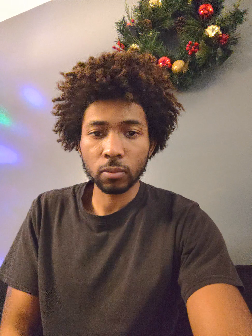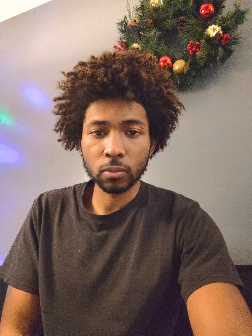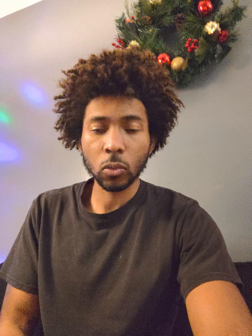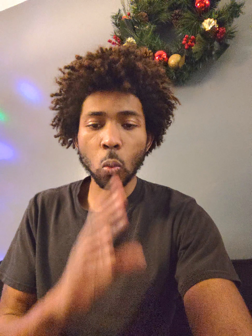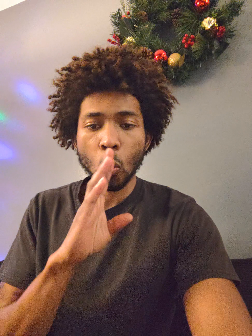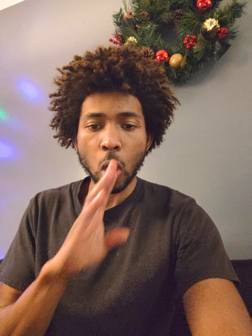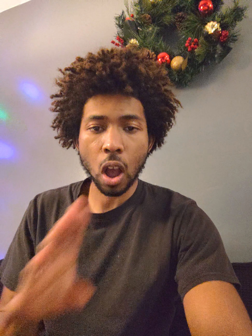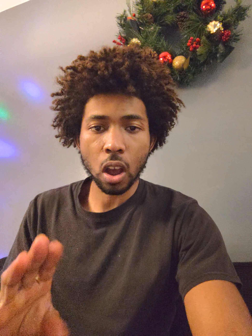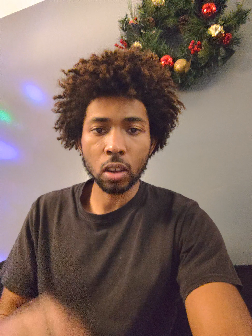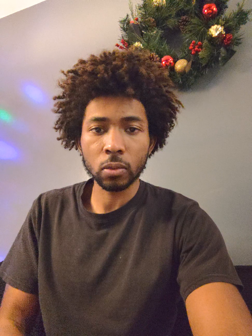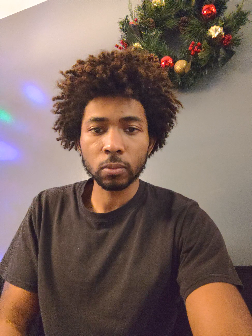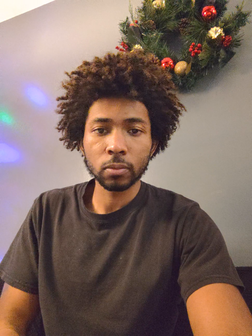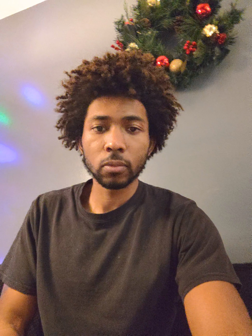quiet